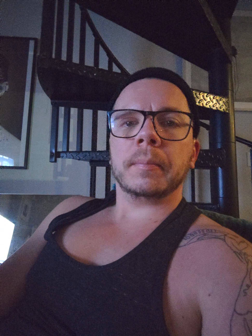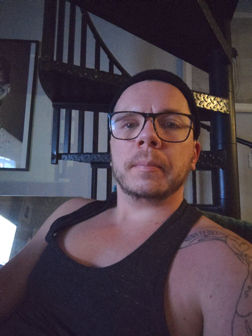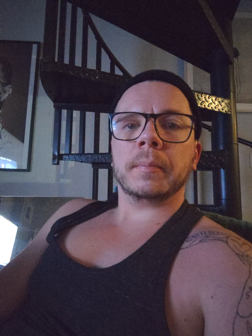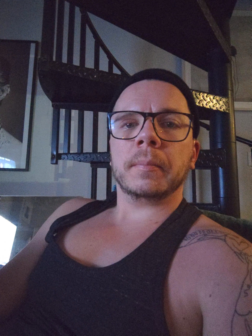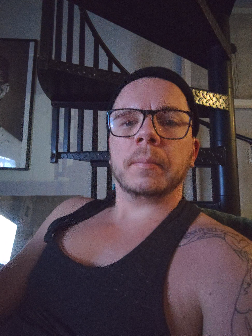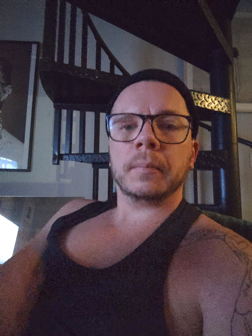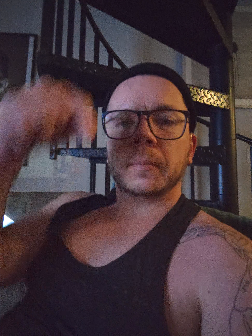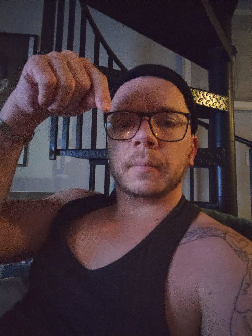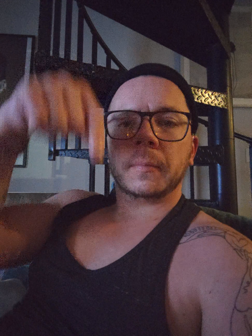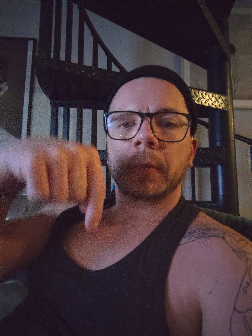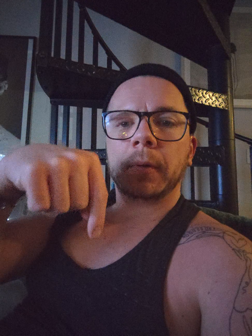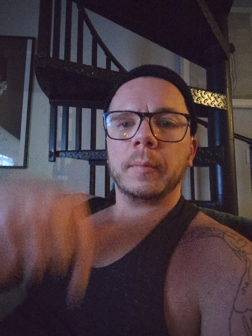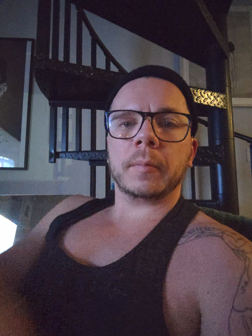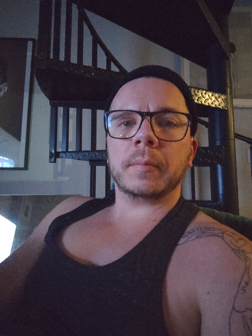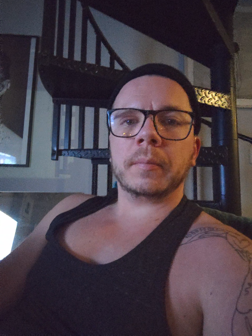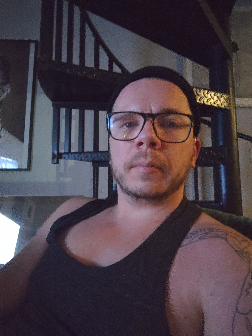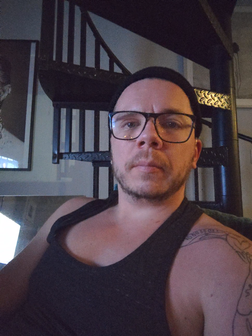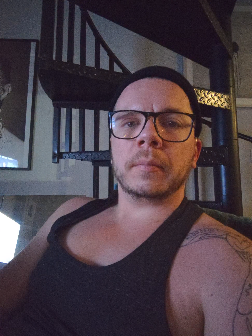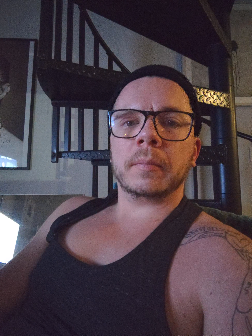down